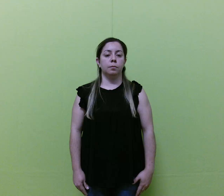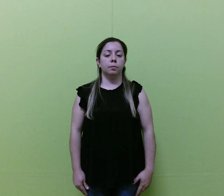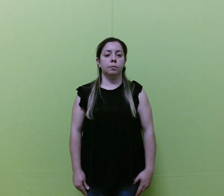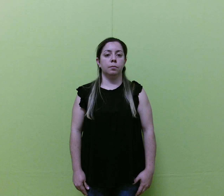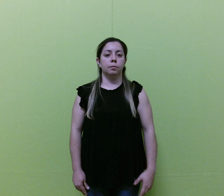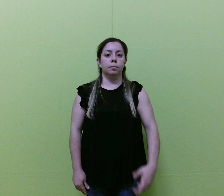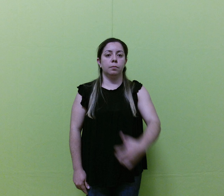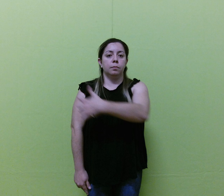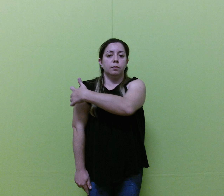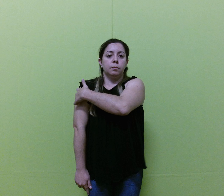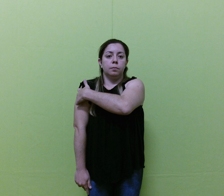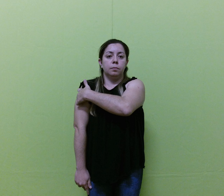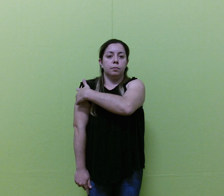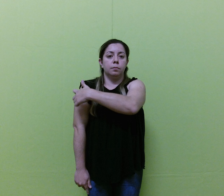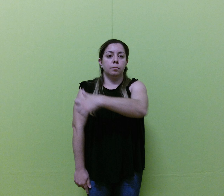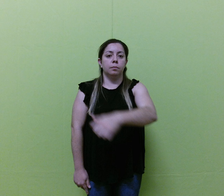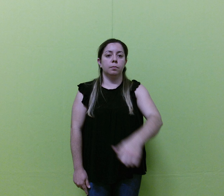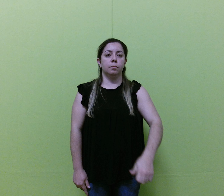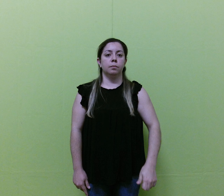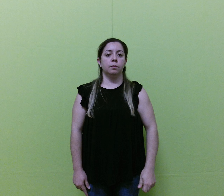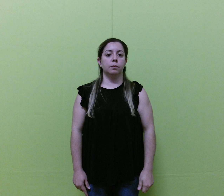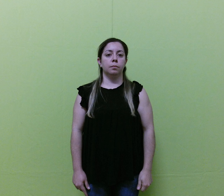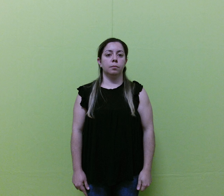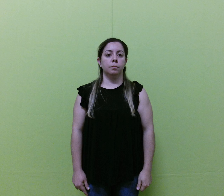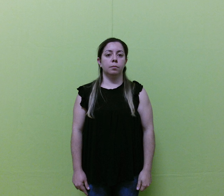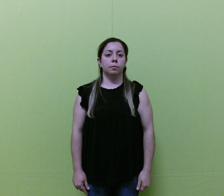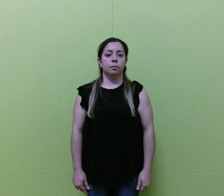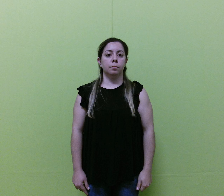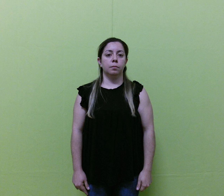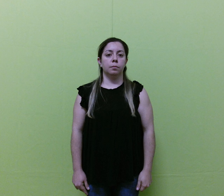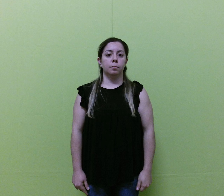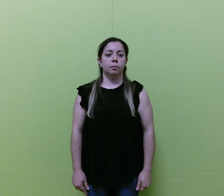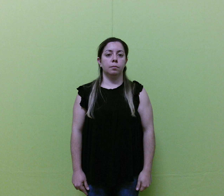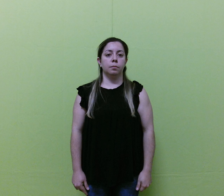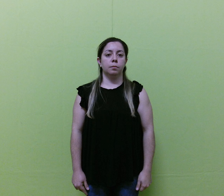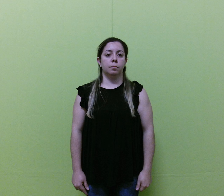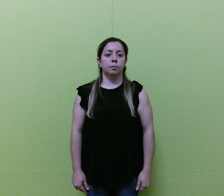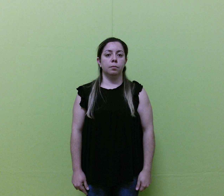vacina